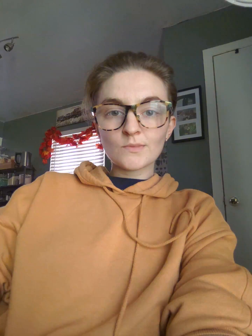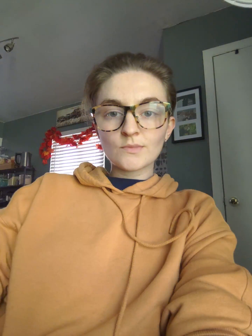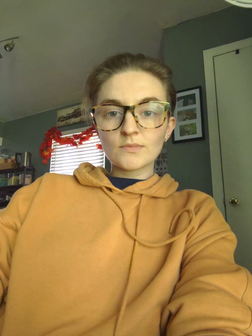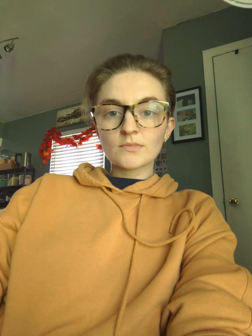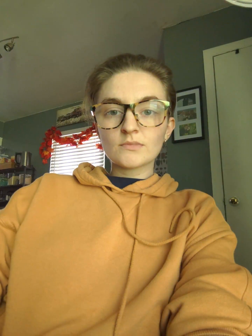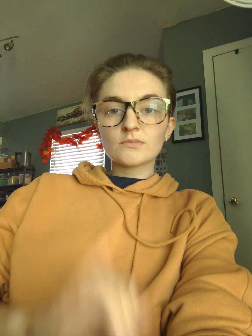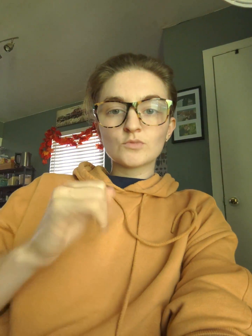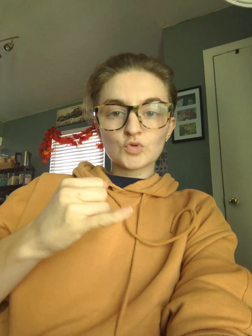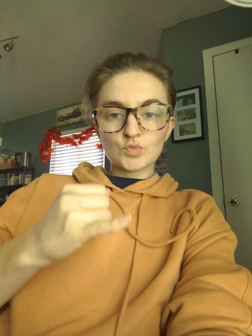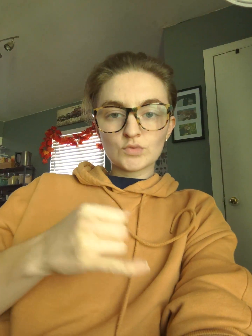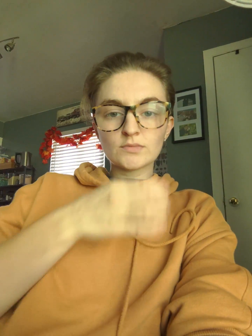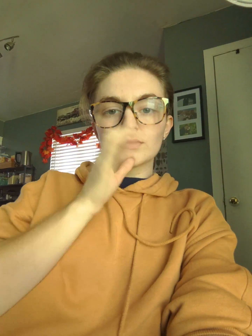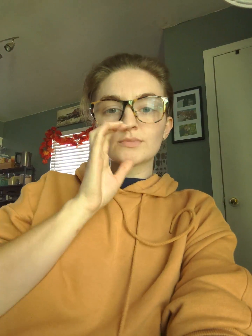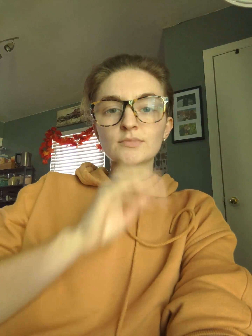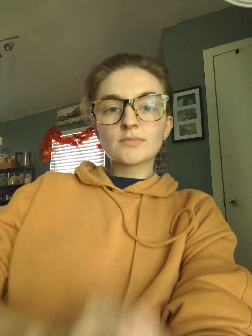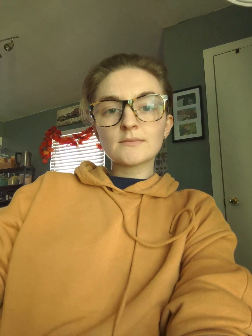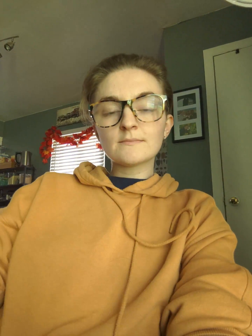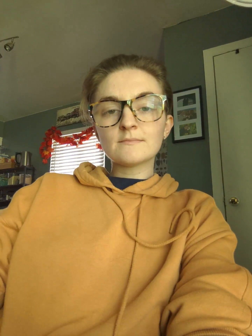juice